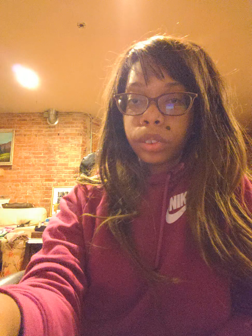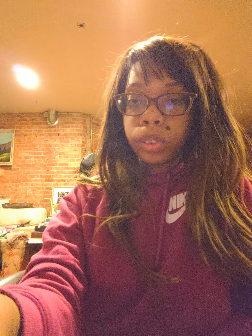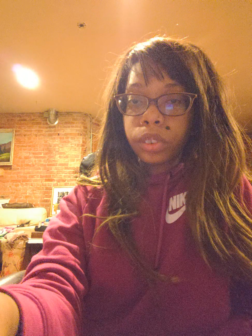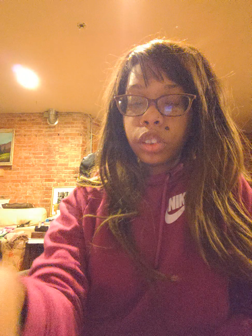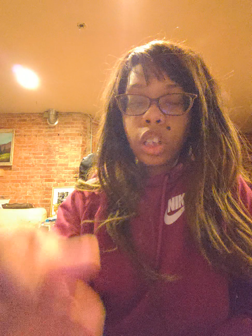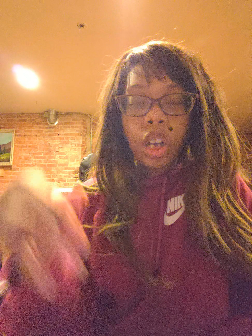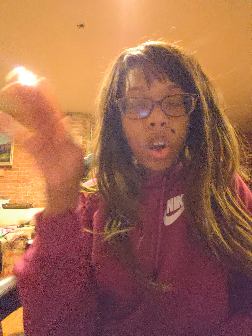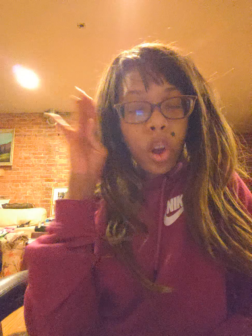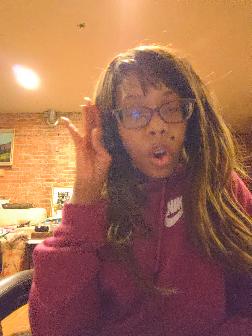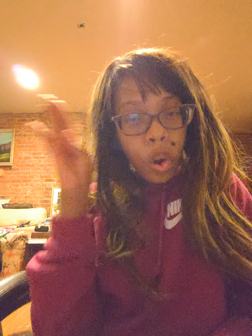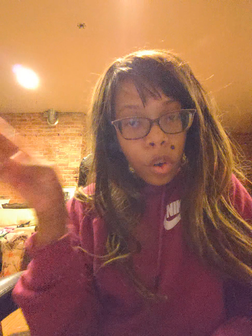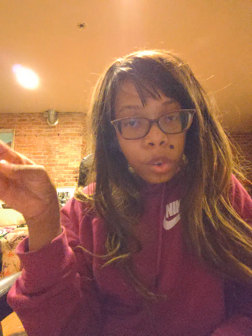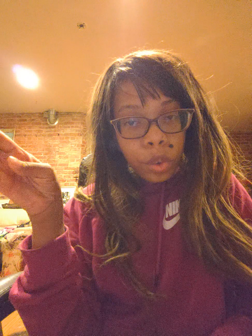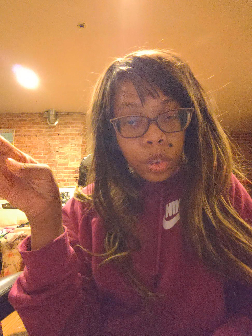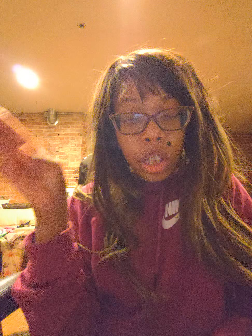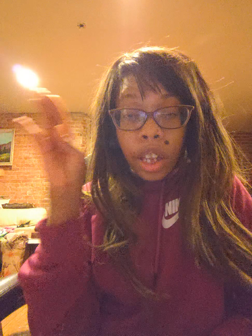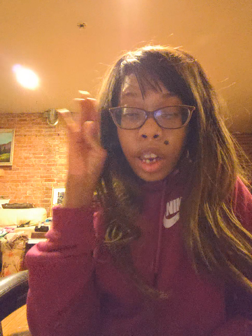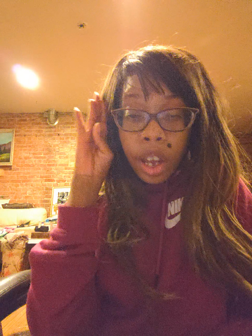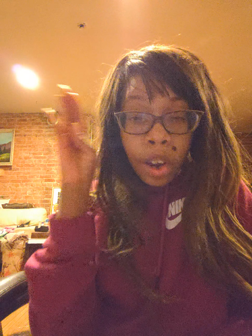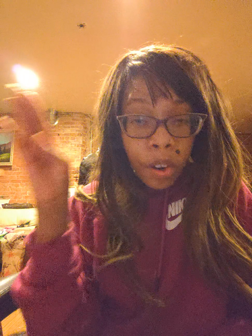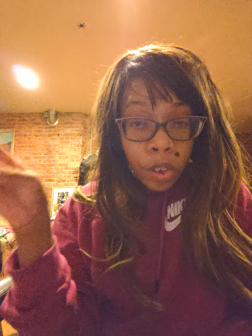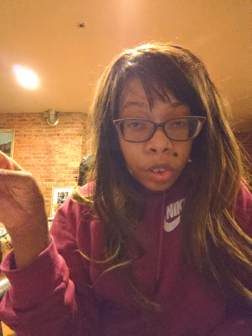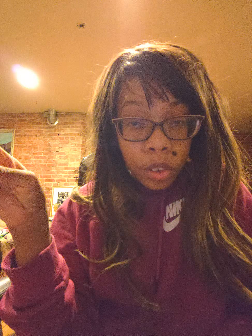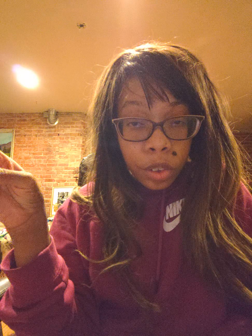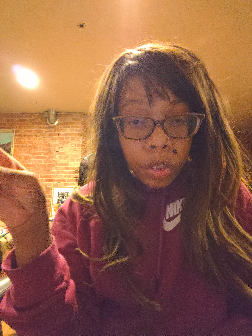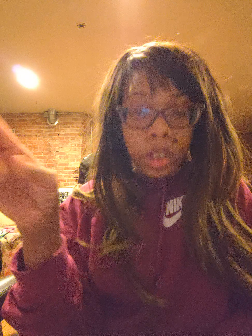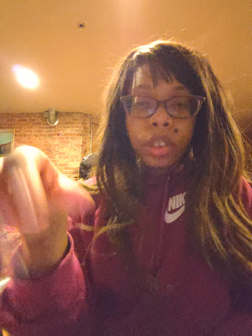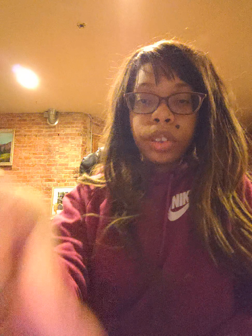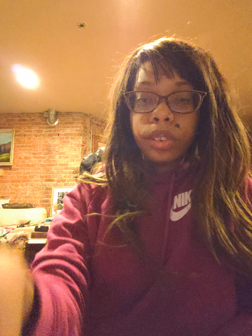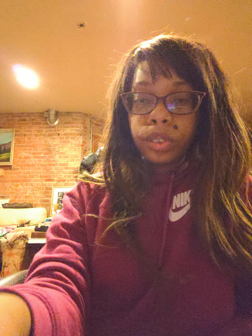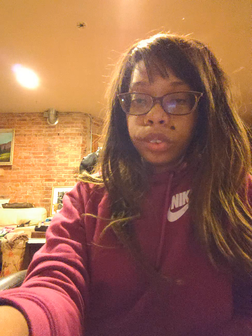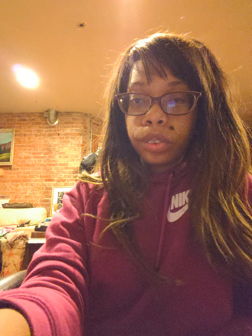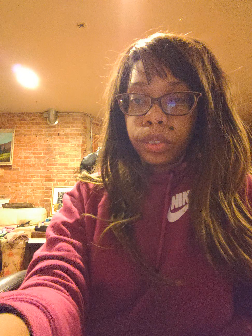hello